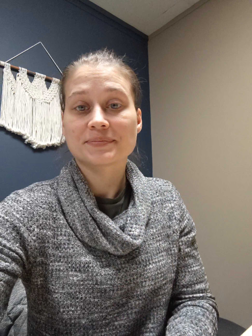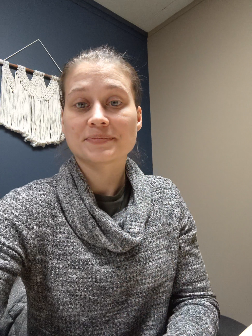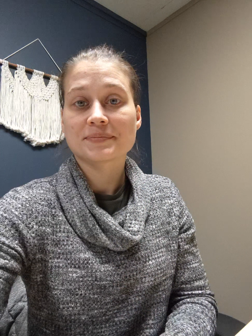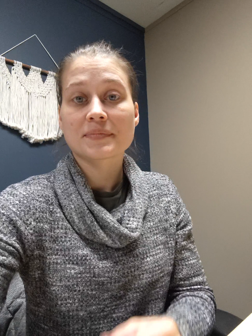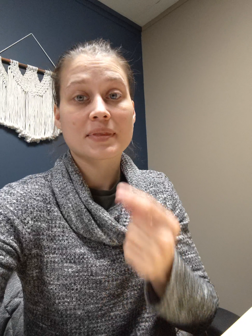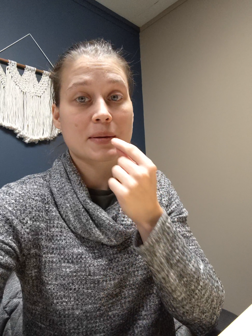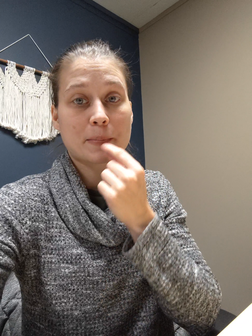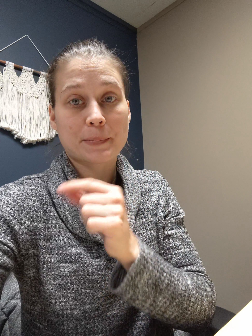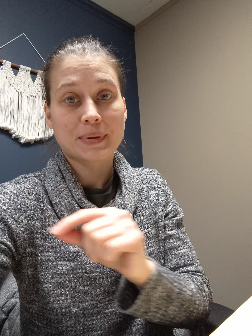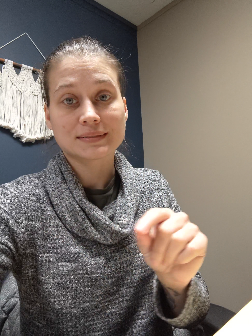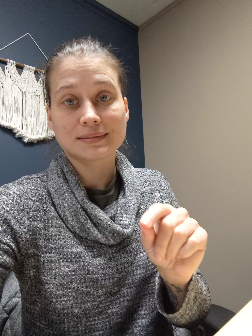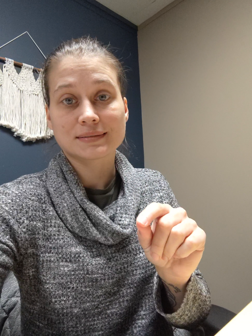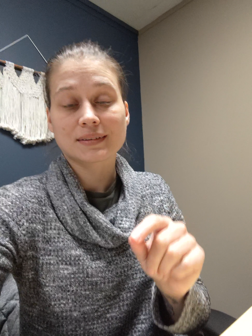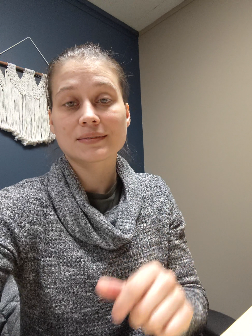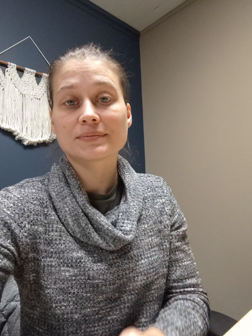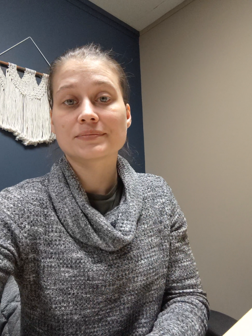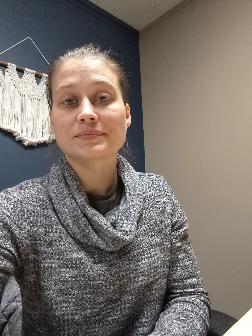pencil